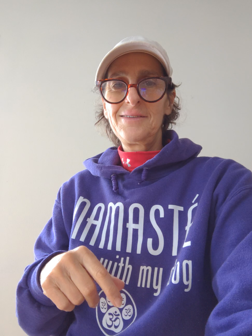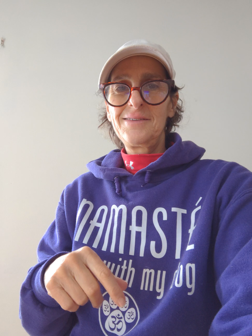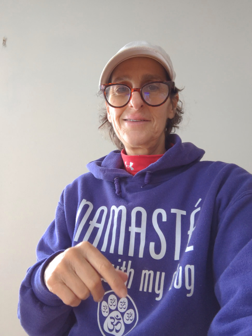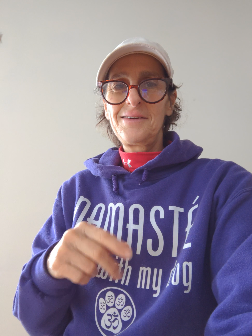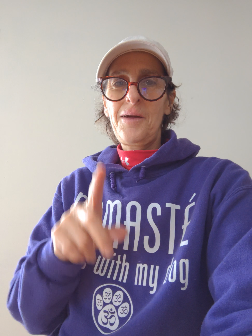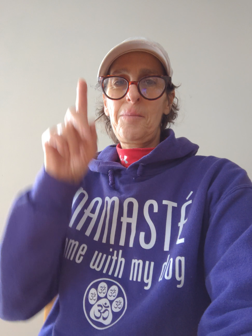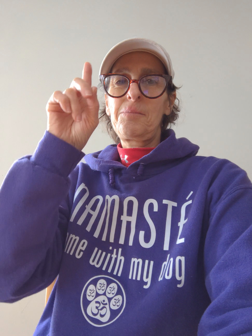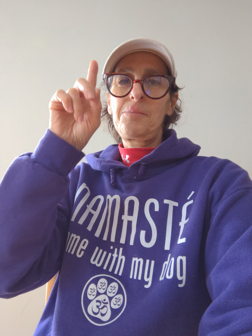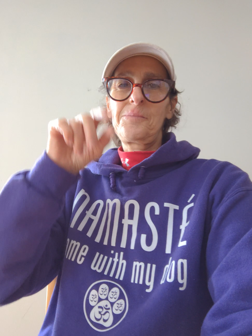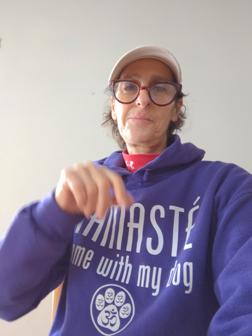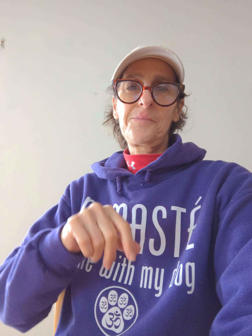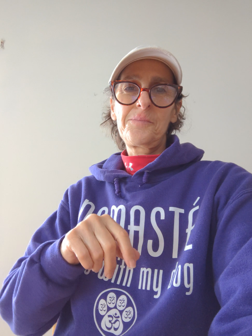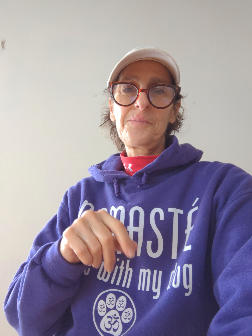up